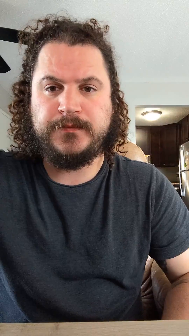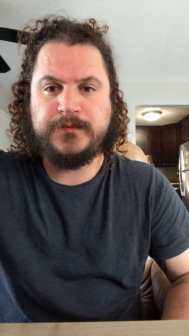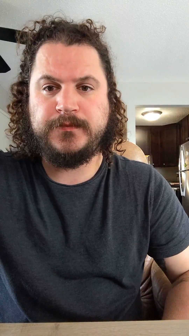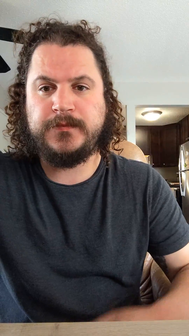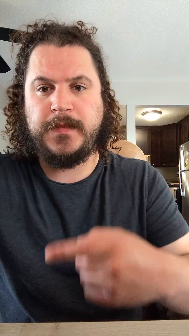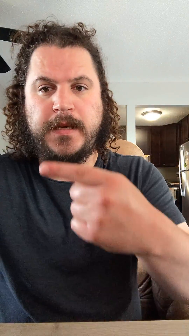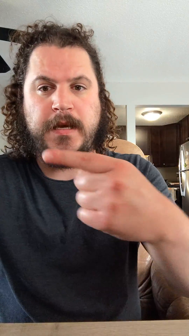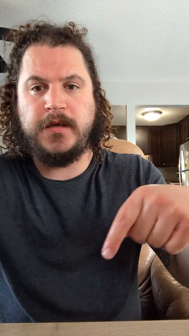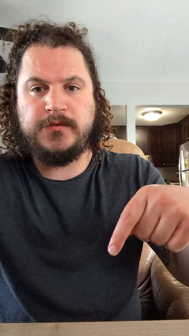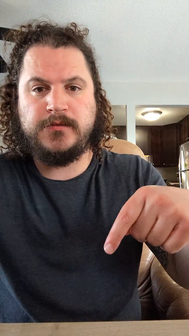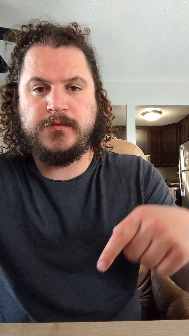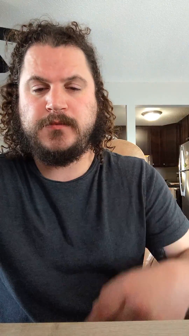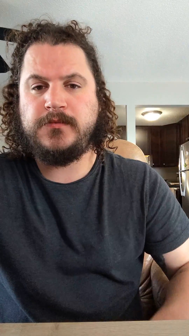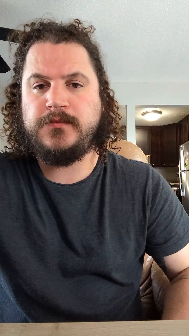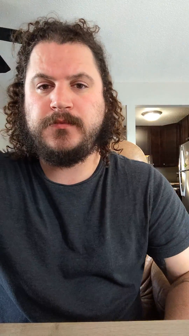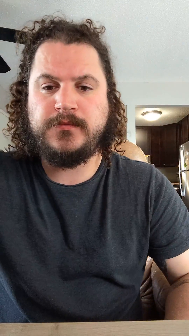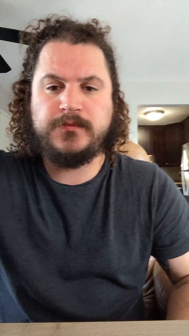cut